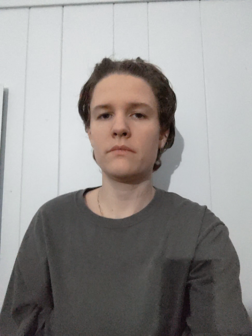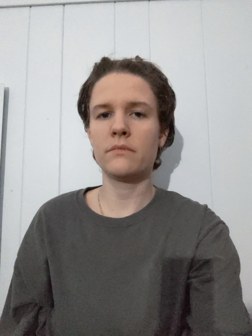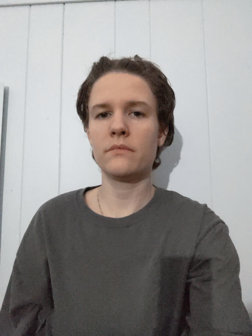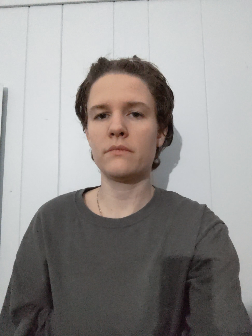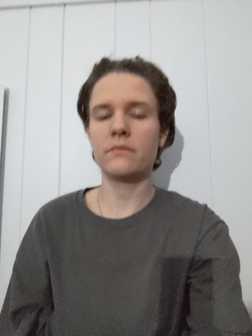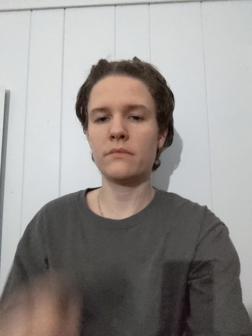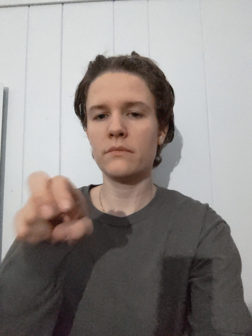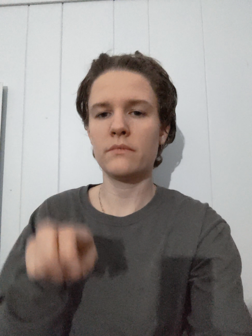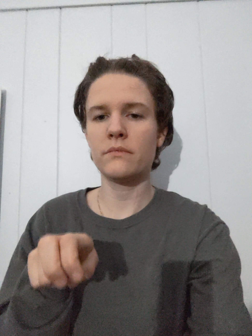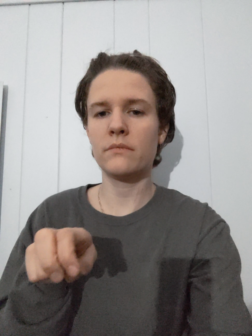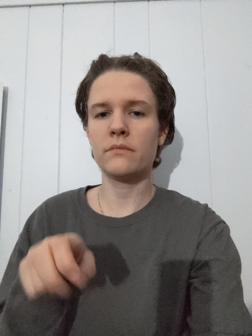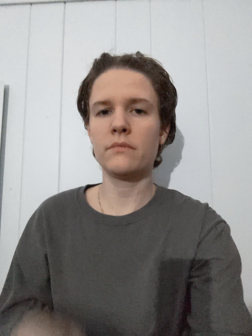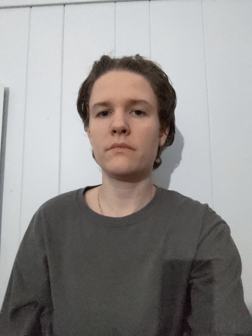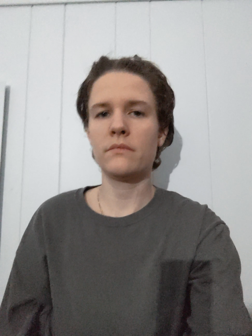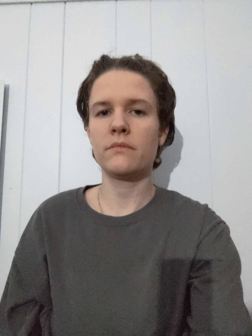chair